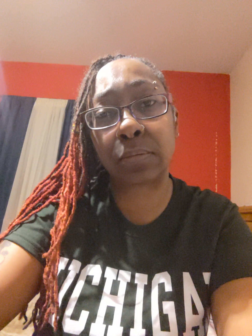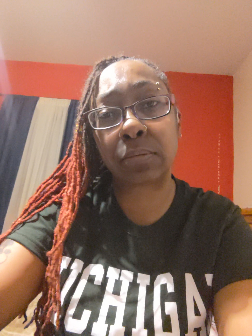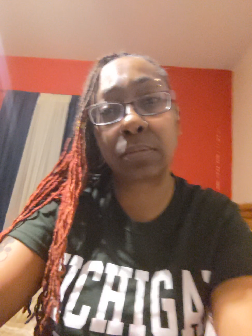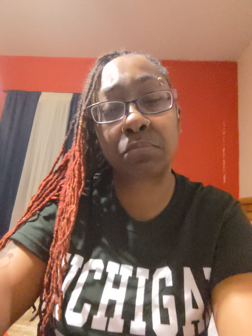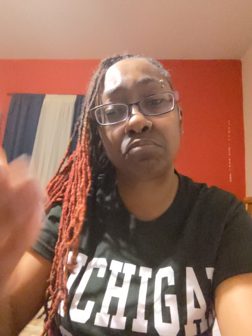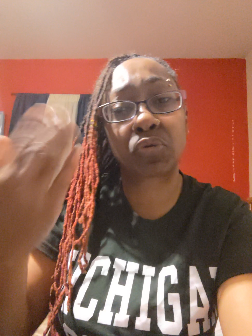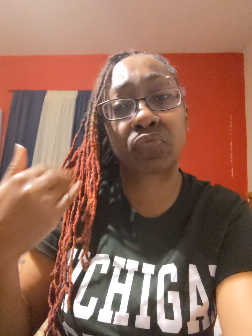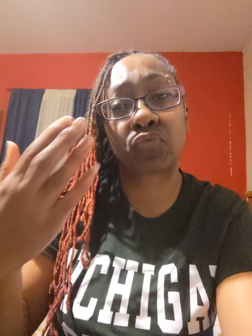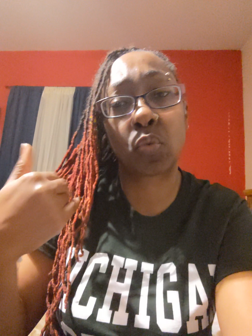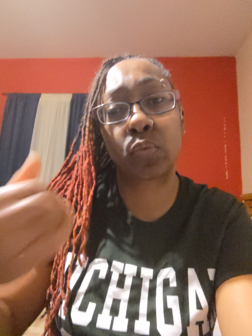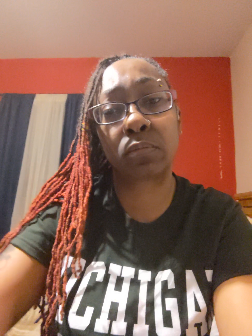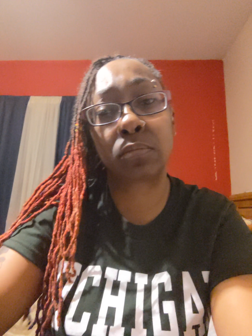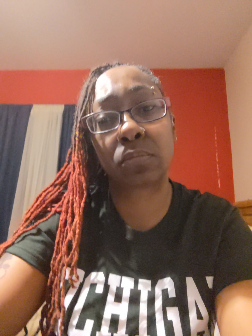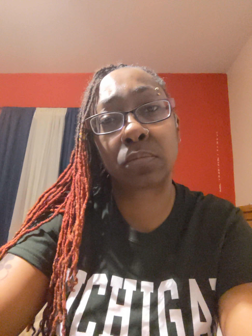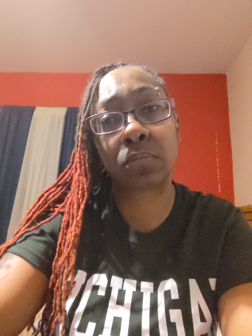before